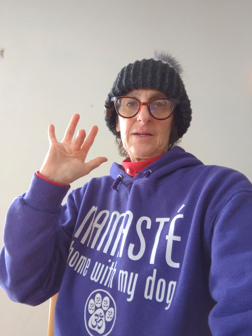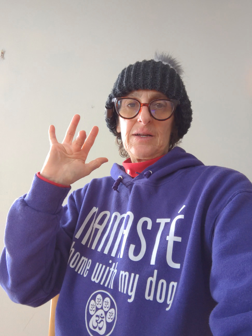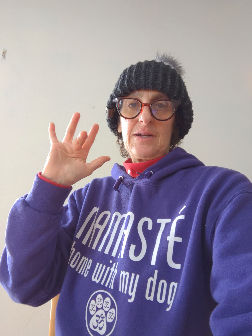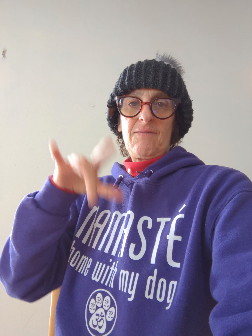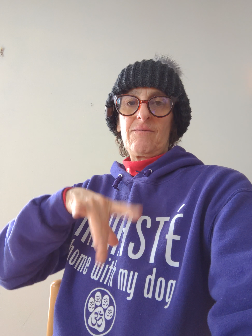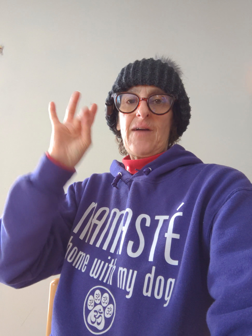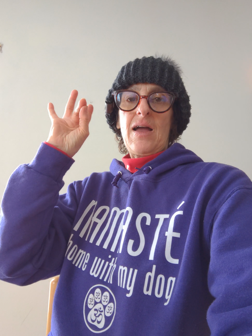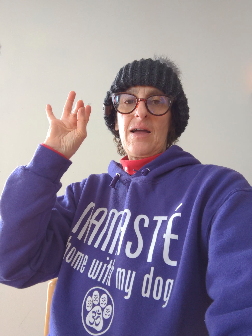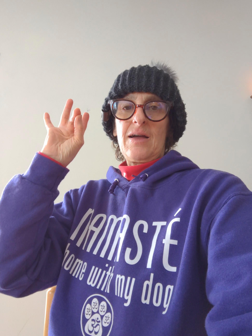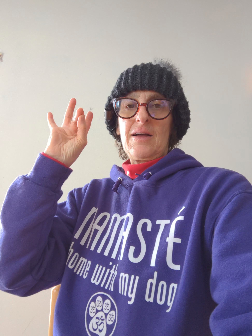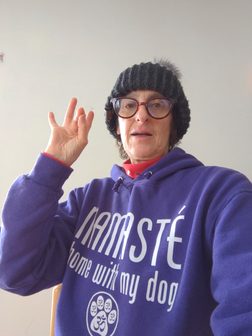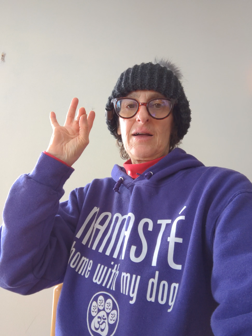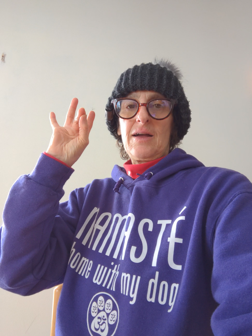find